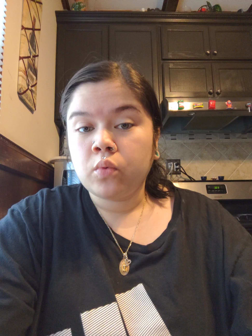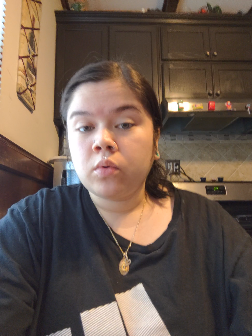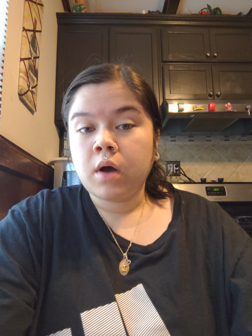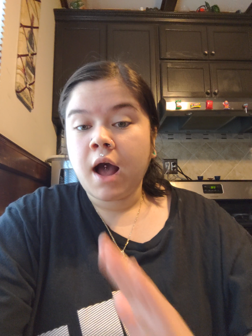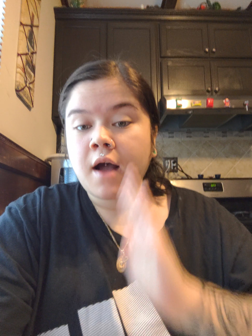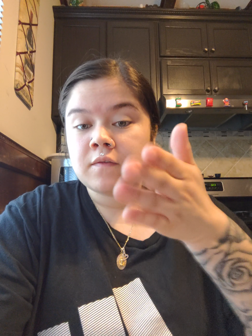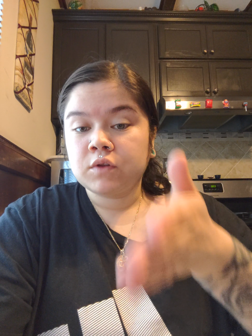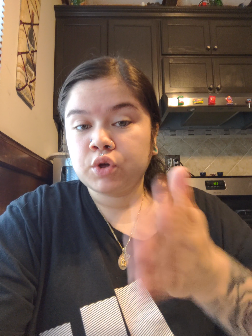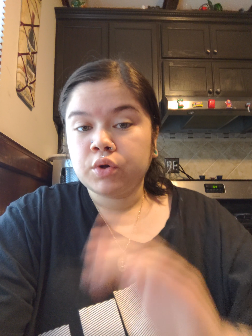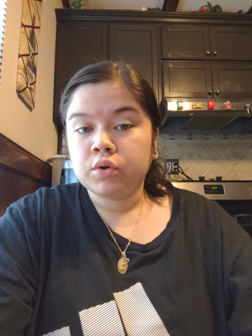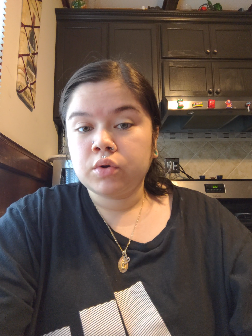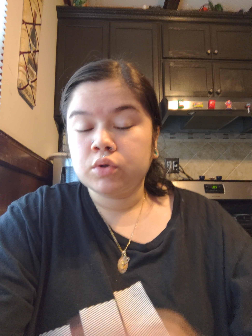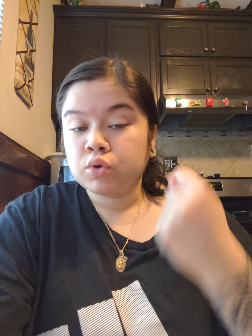after